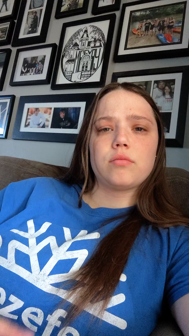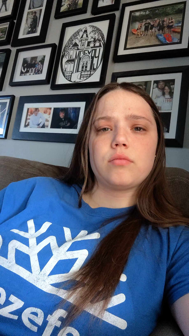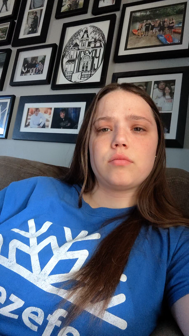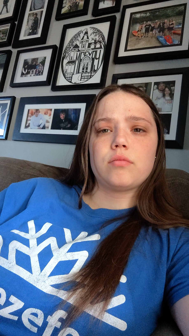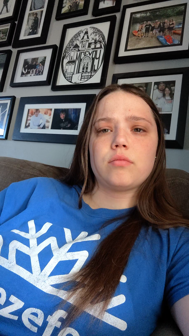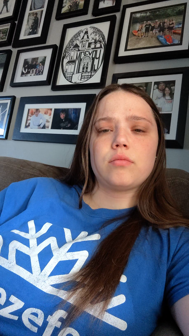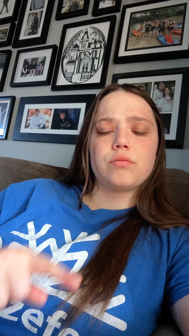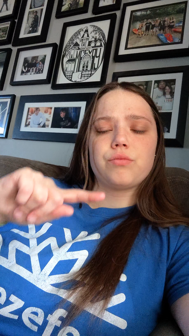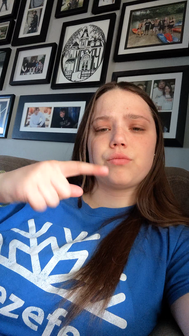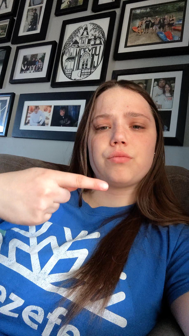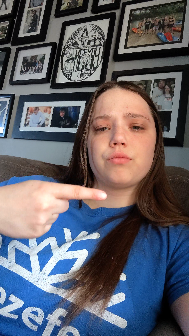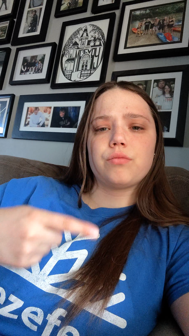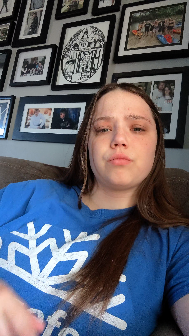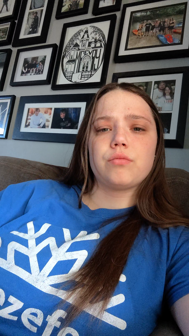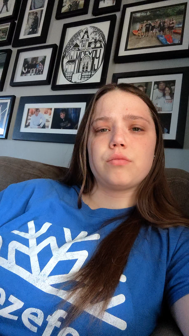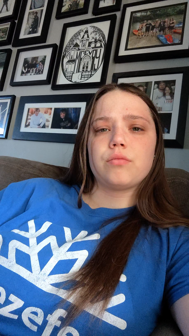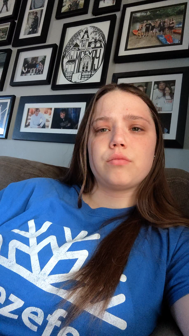hurt